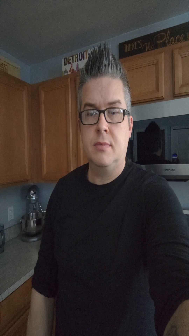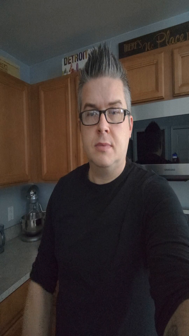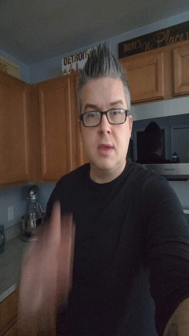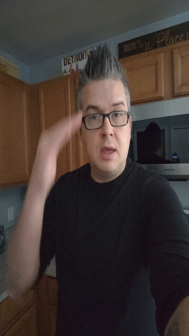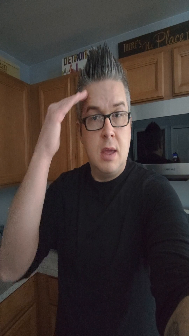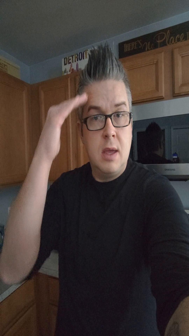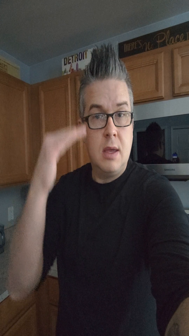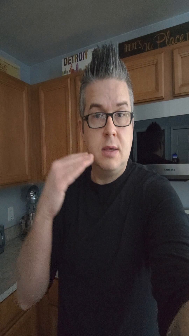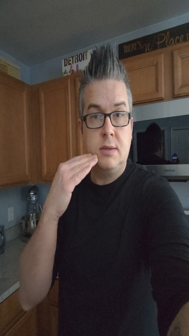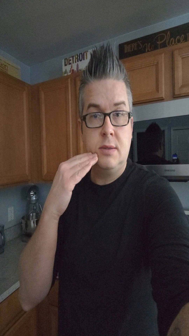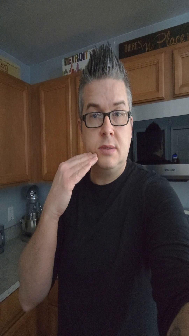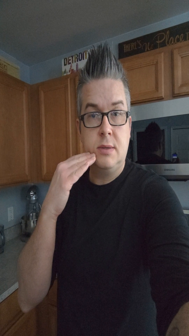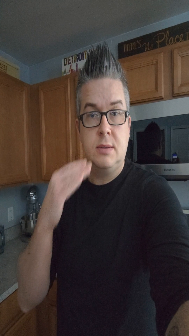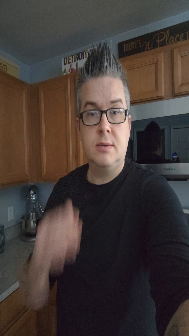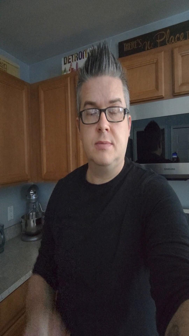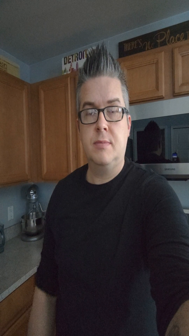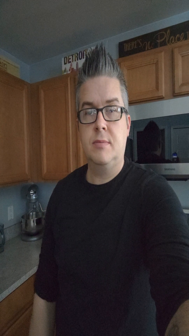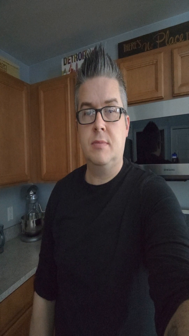head